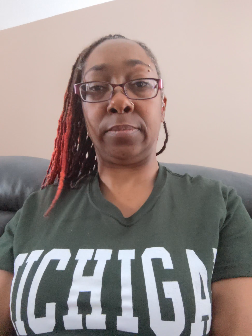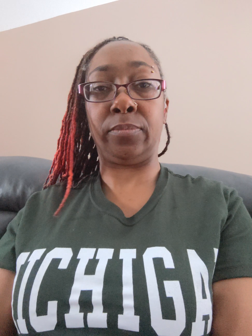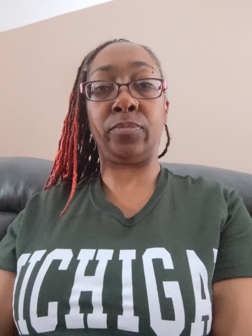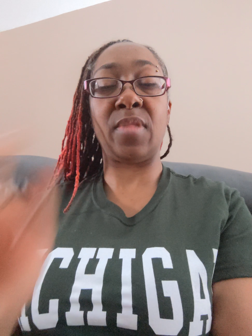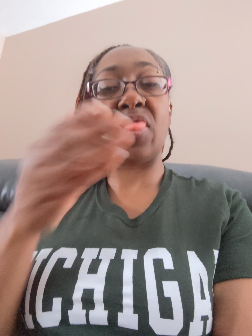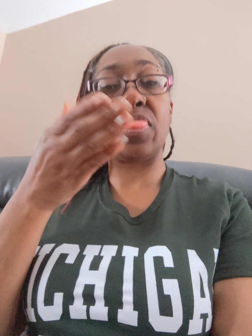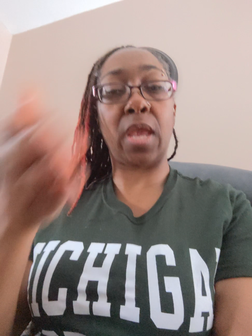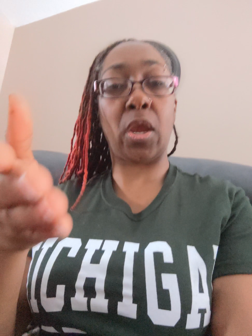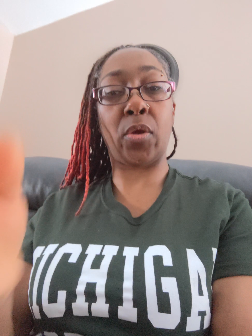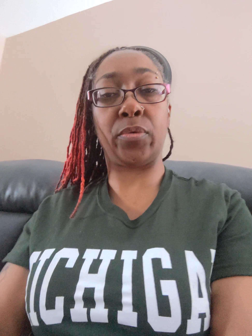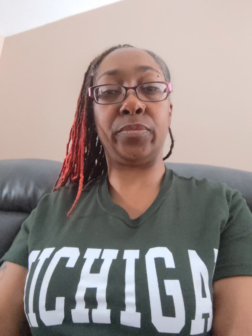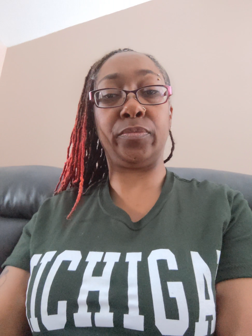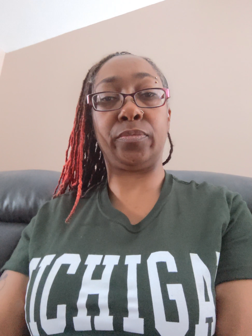there